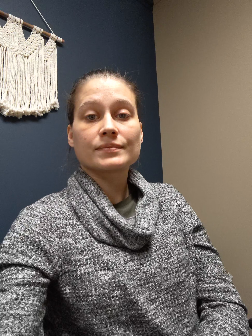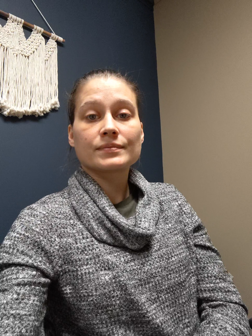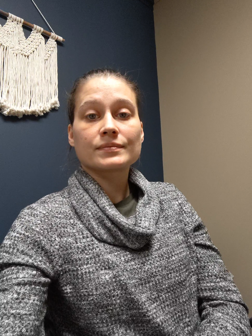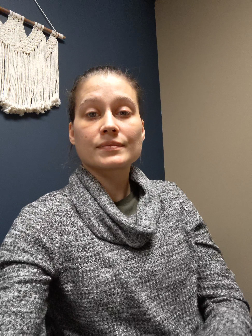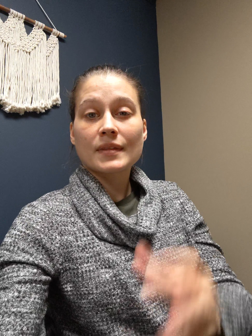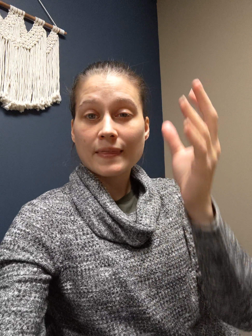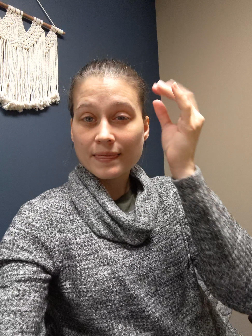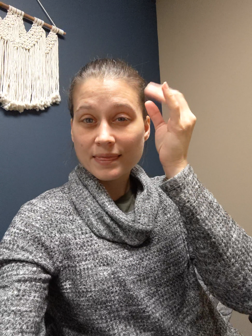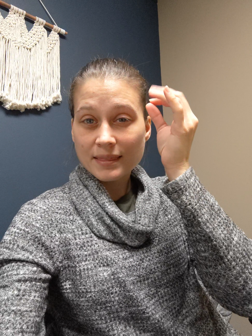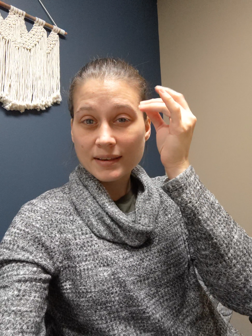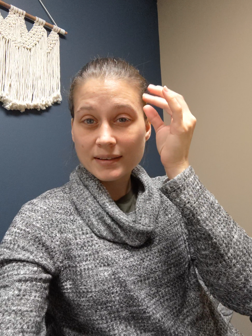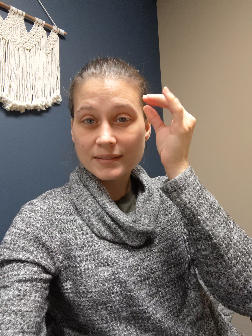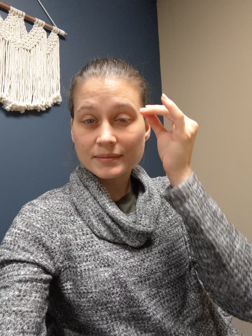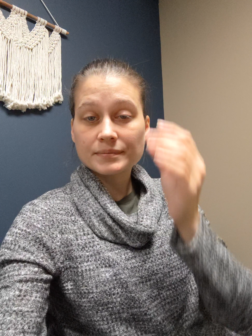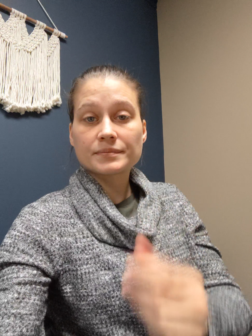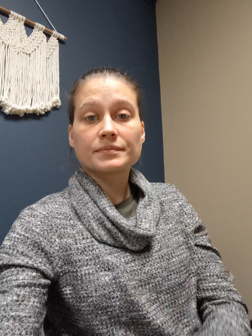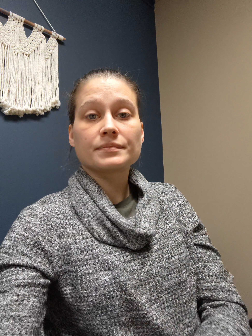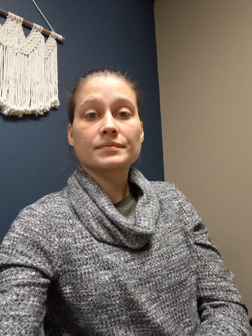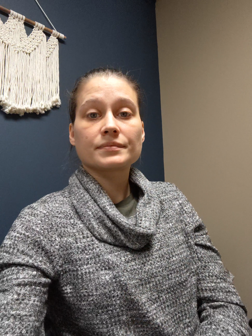think